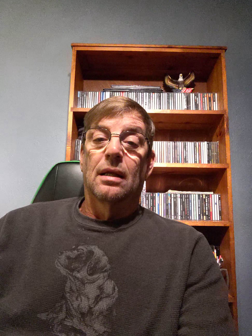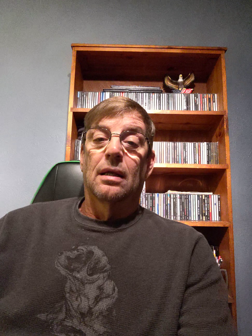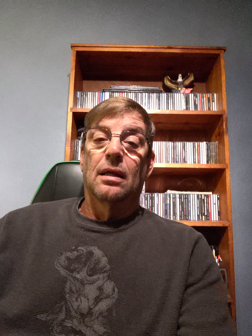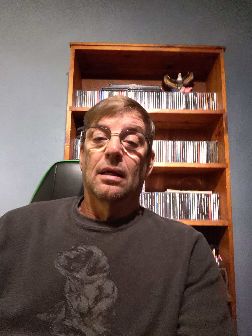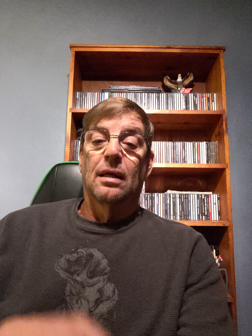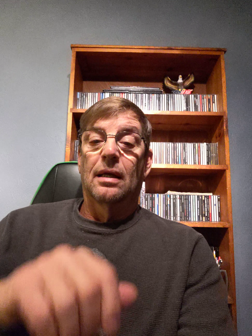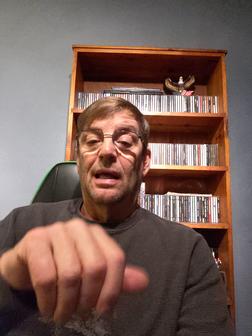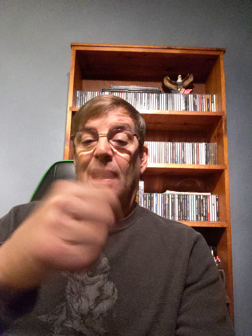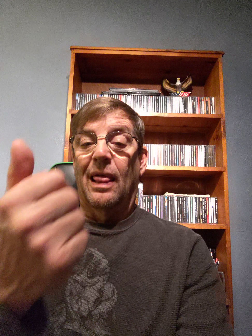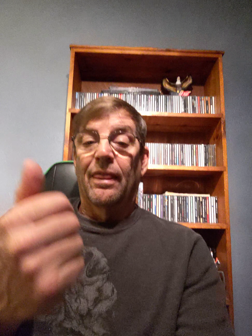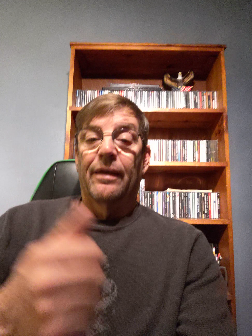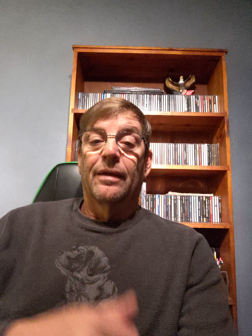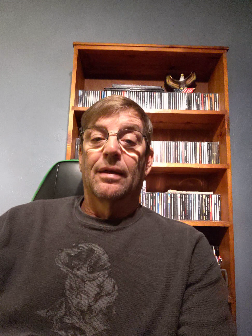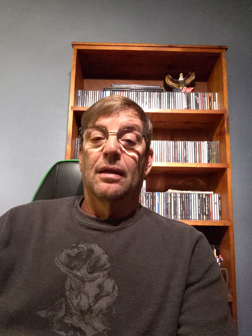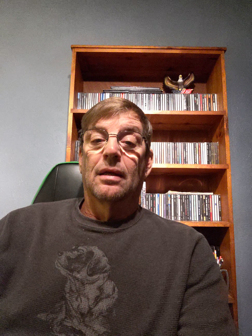another